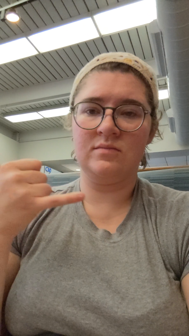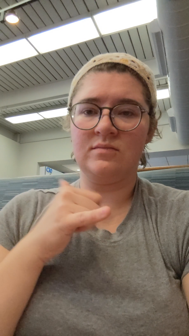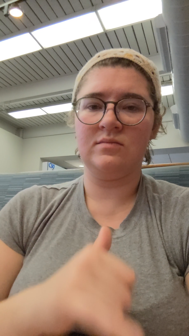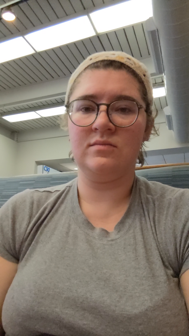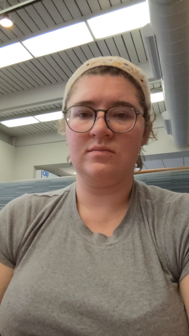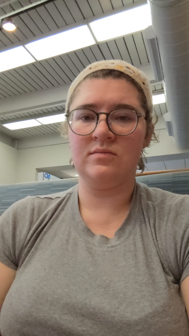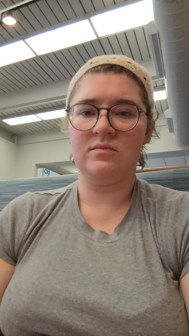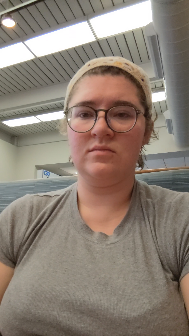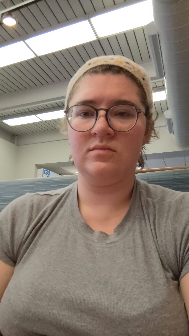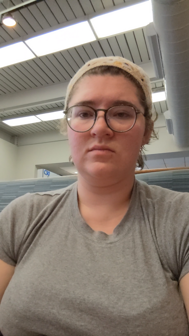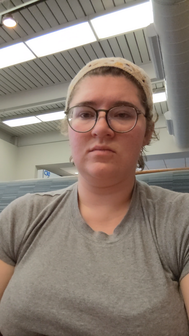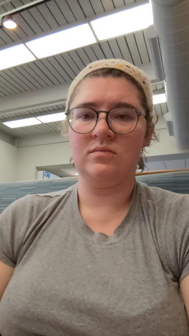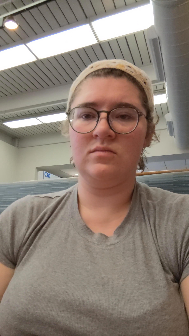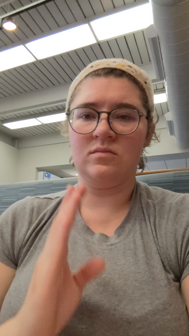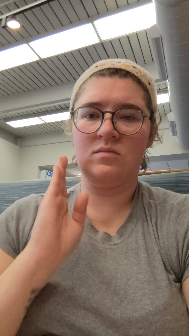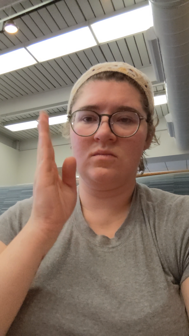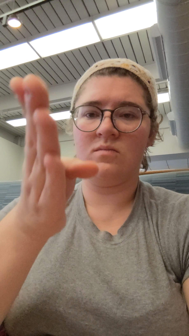over